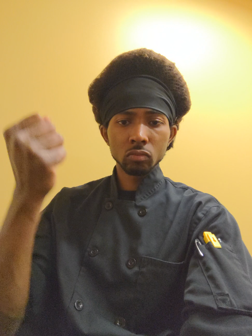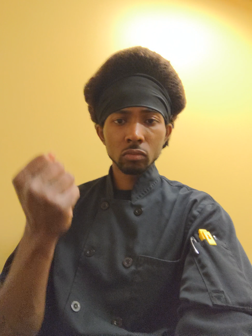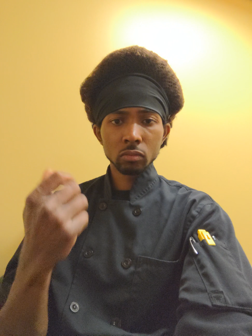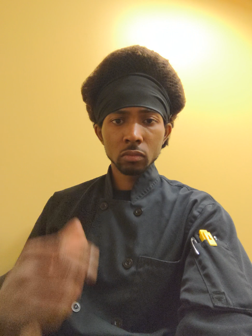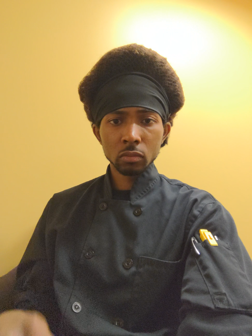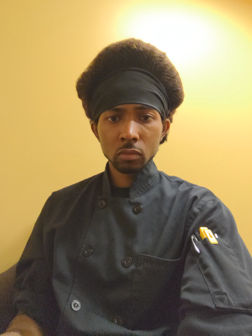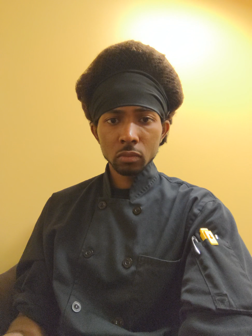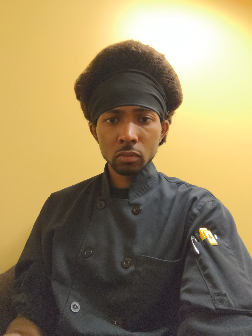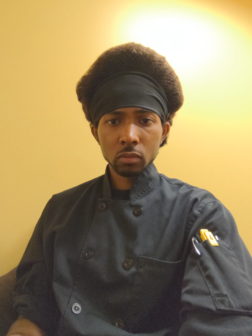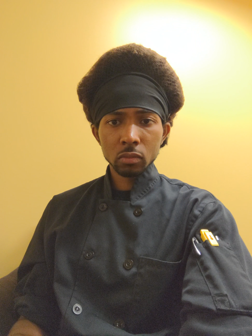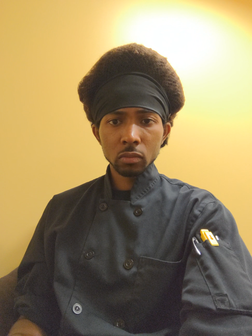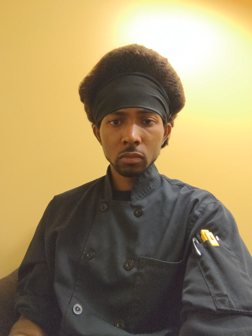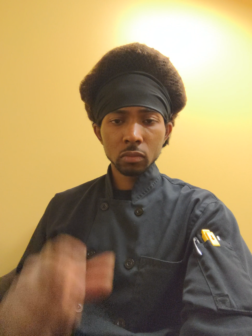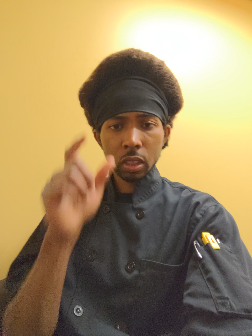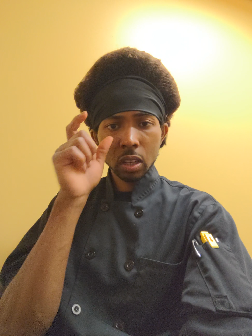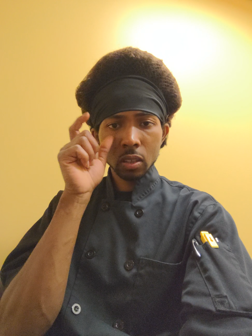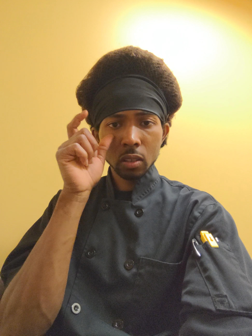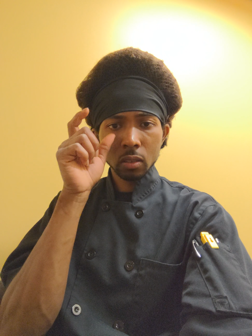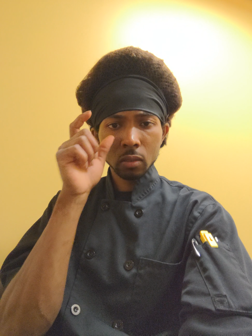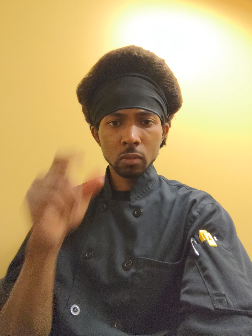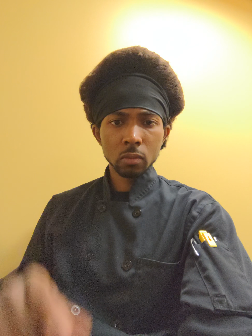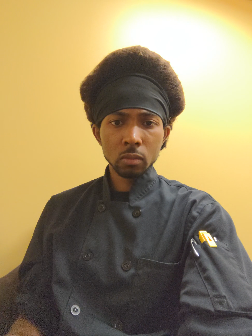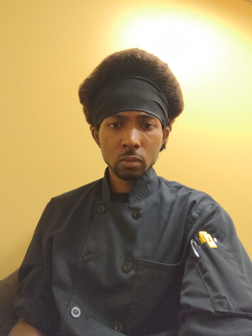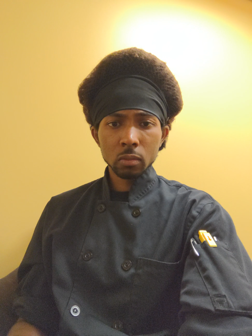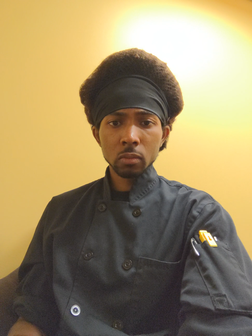glasses